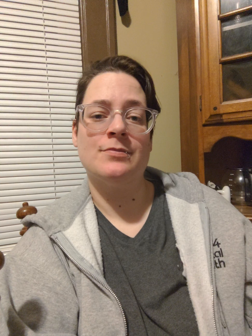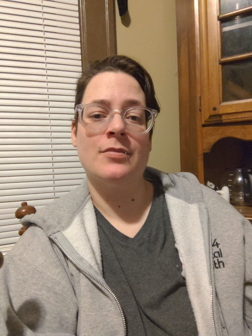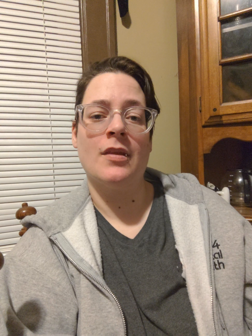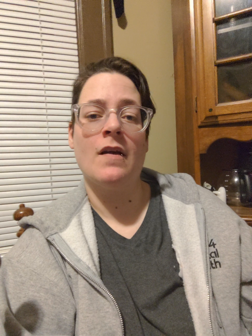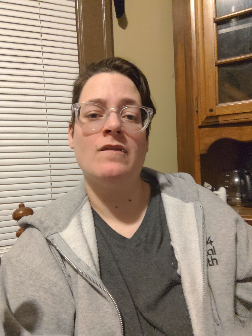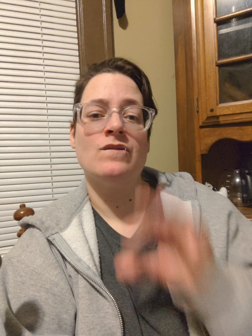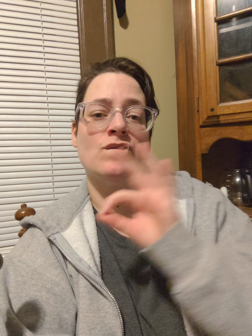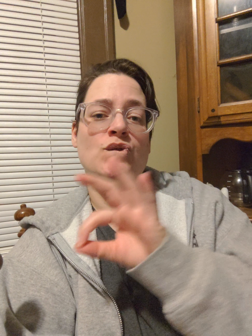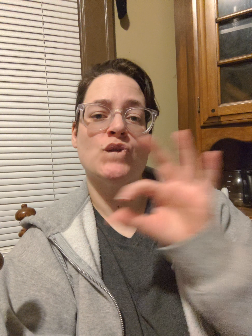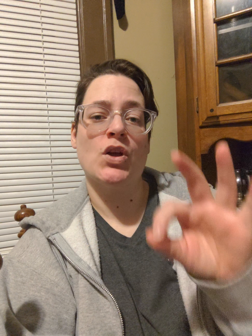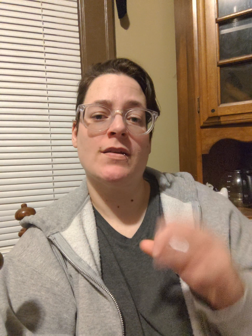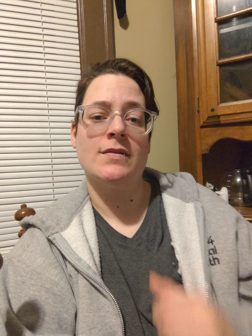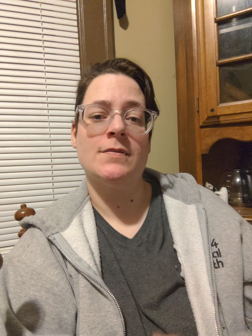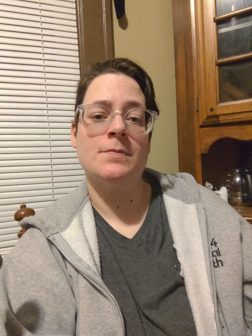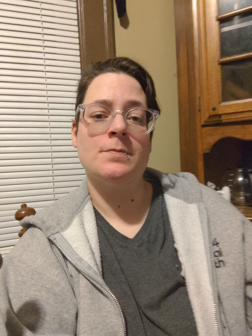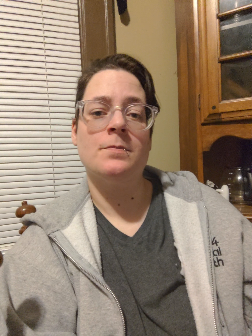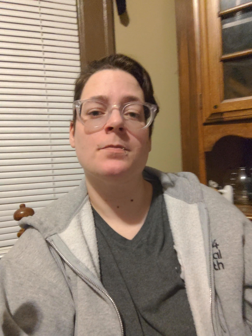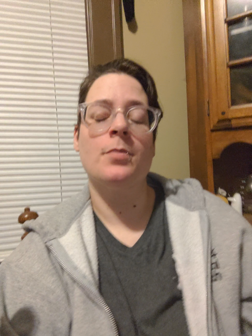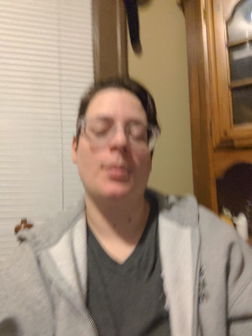french fries